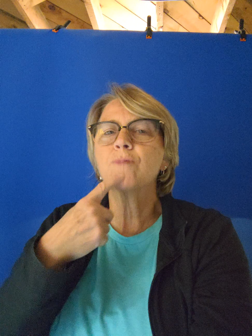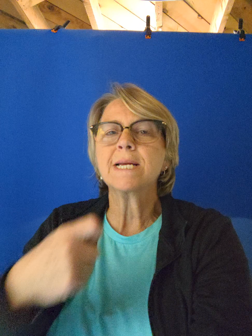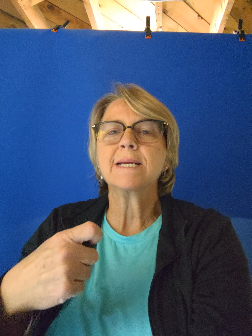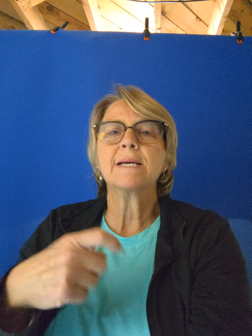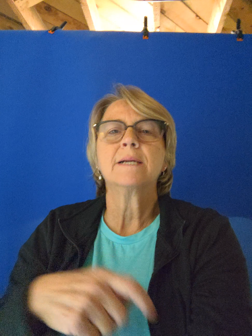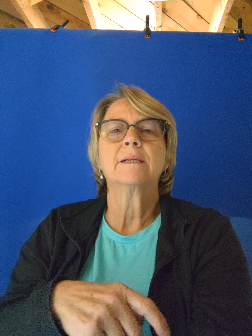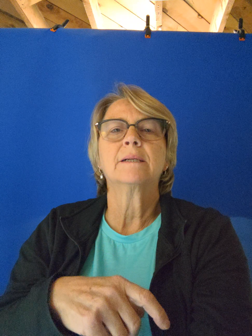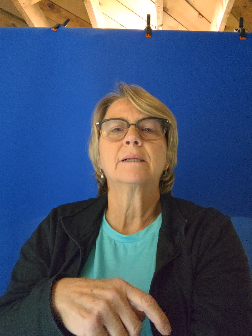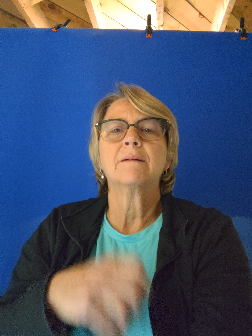red